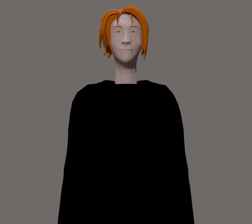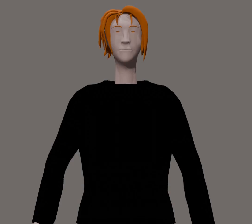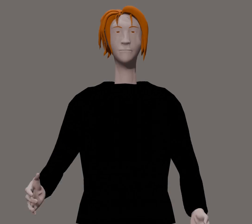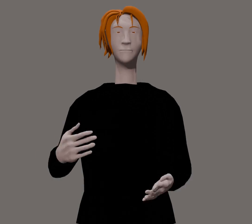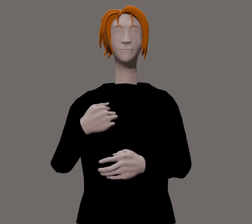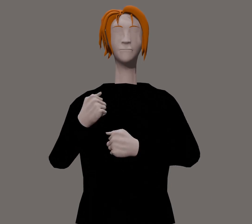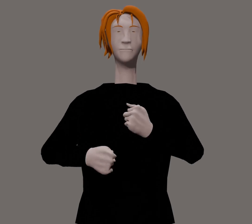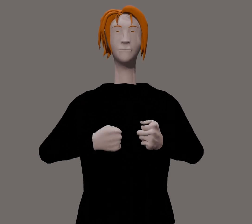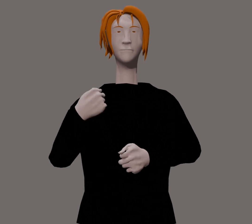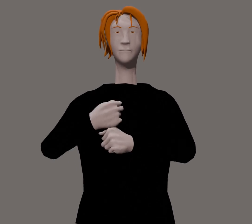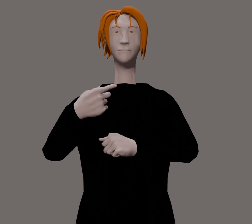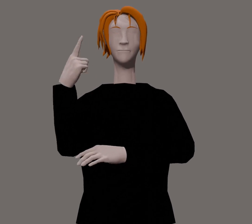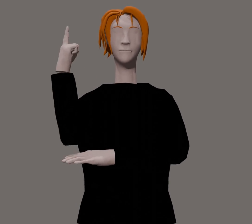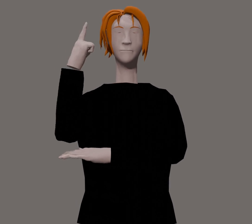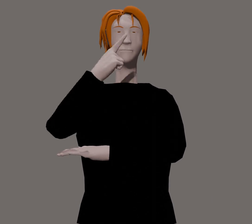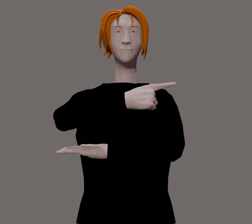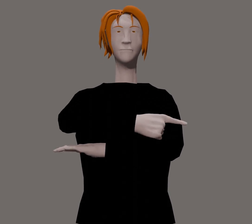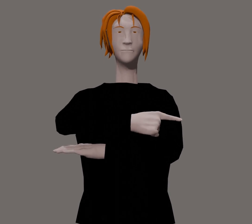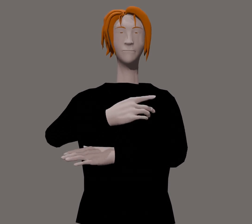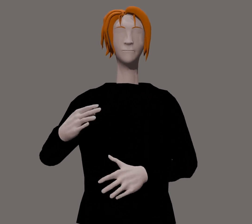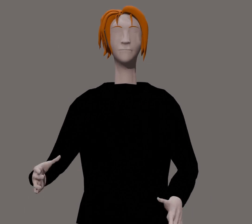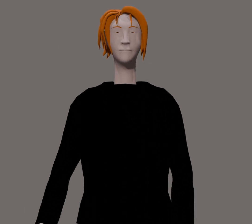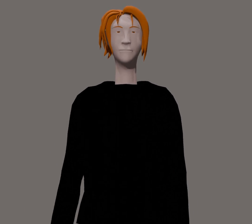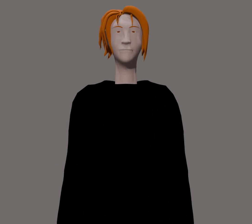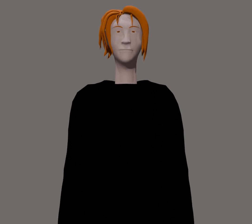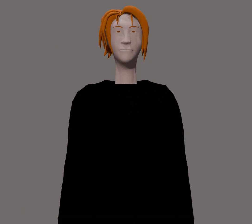New Year Day